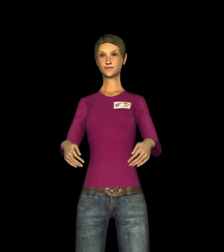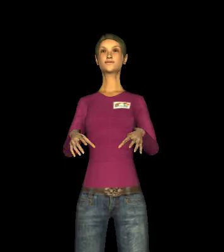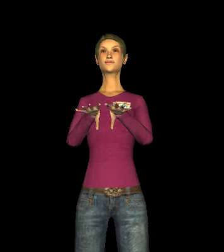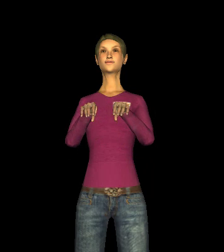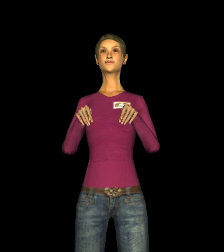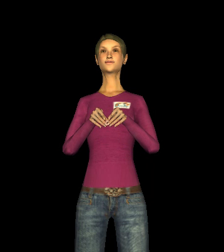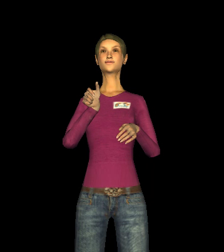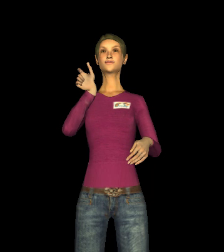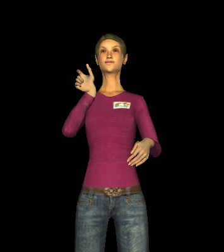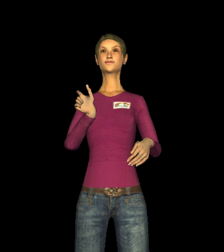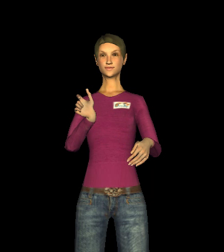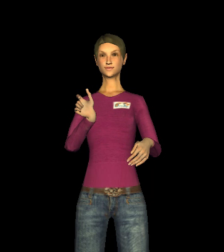فرد من العائلة